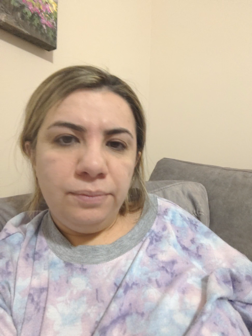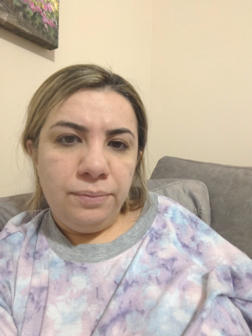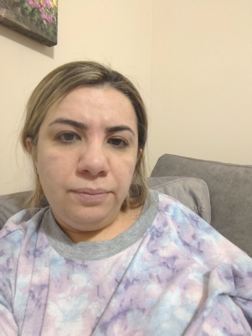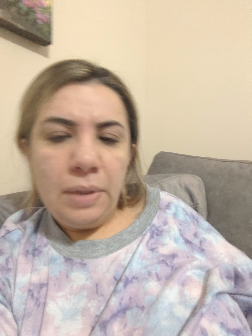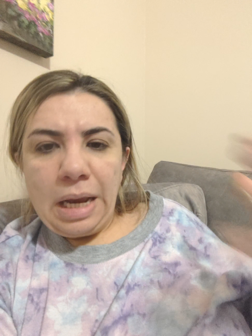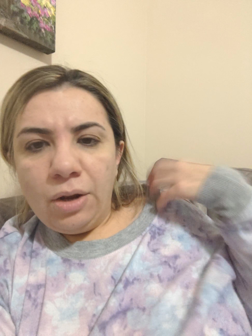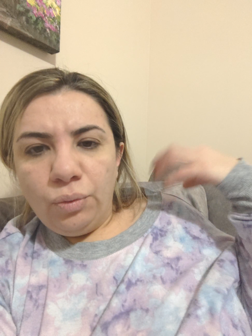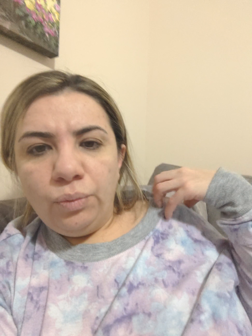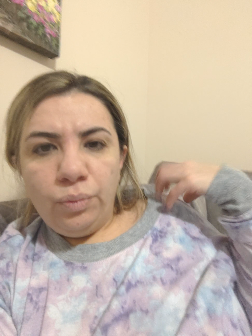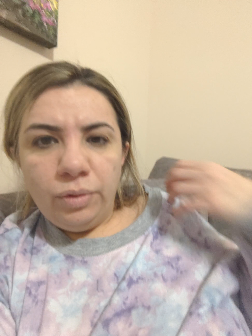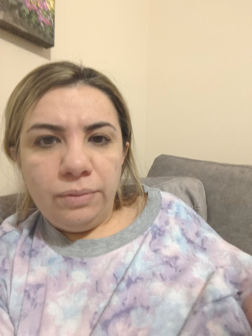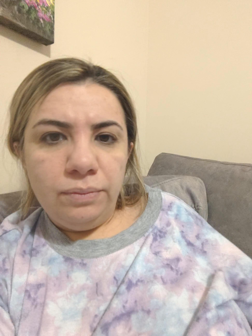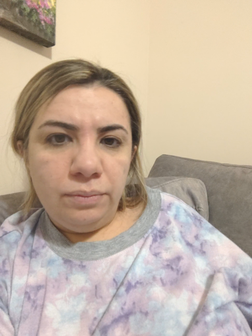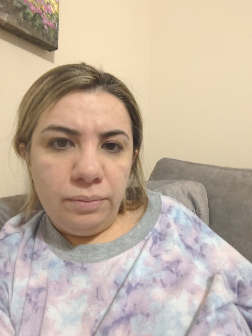outside